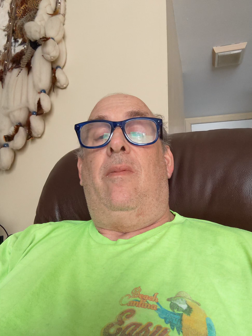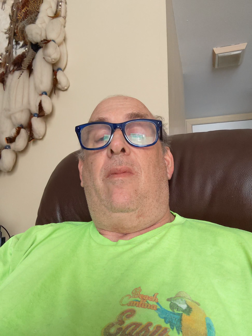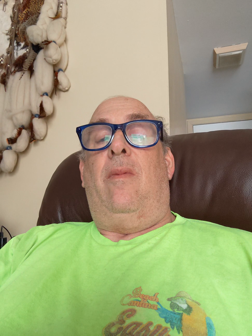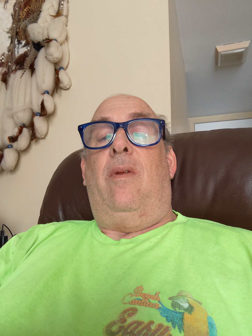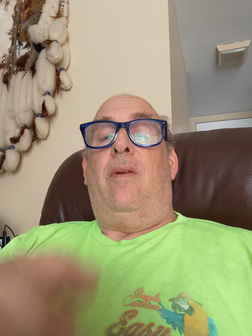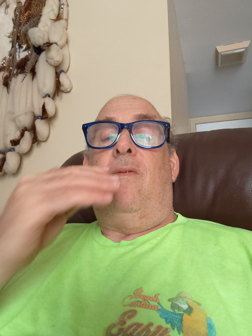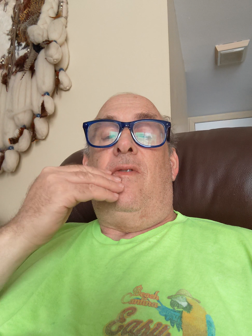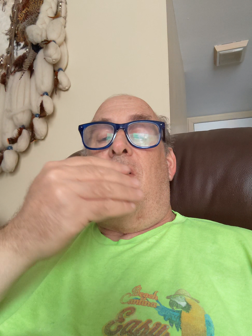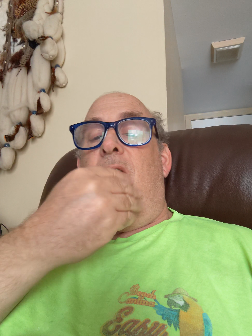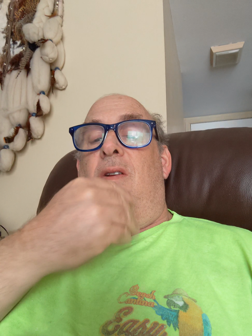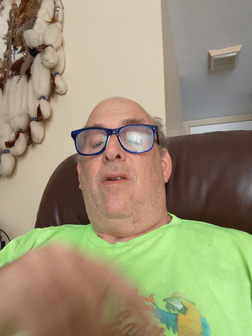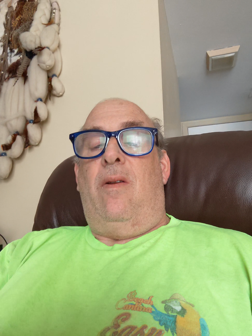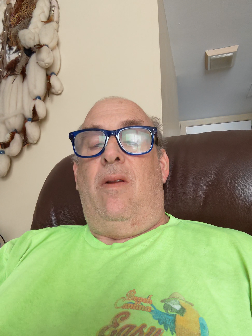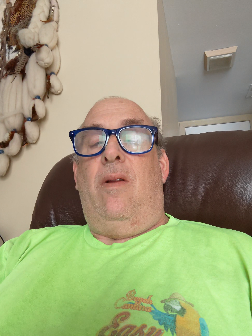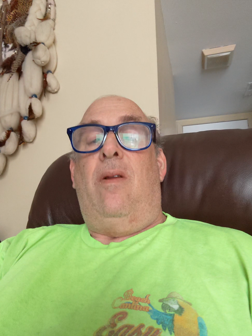flower